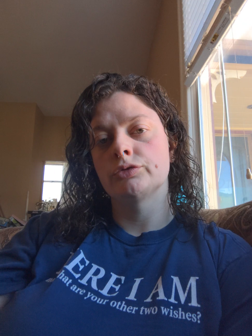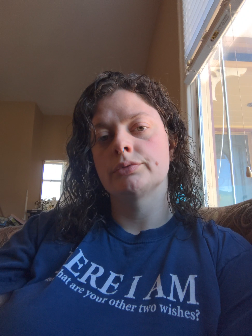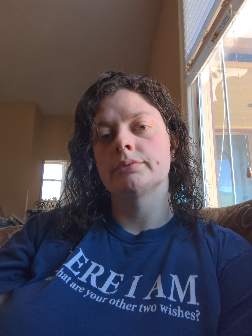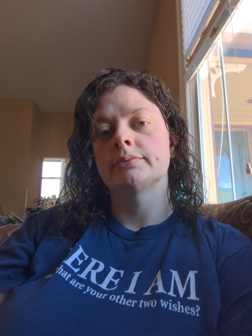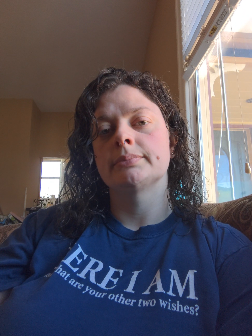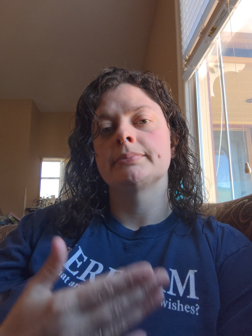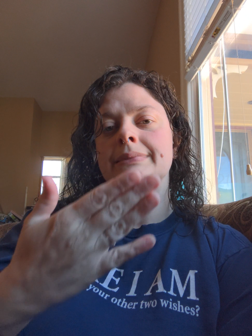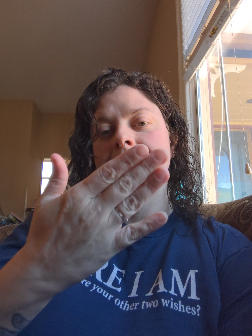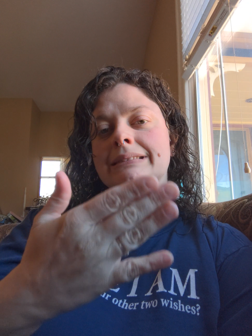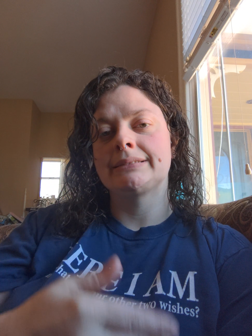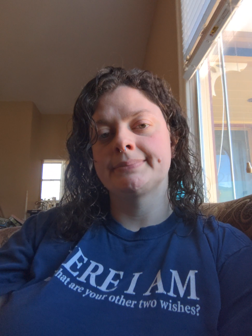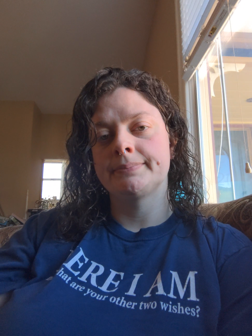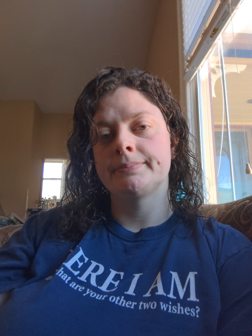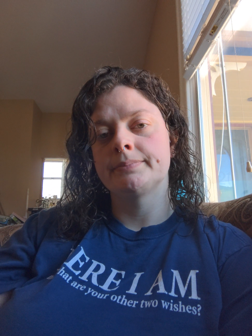mitten